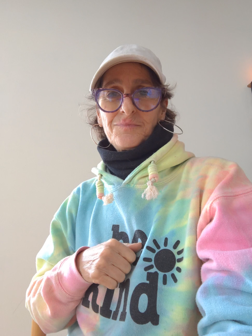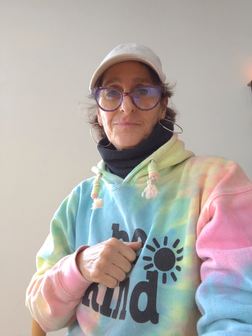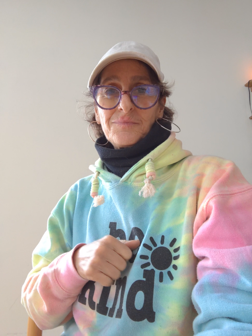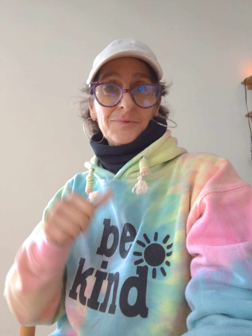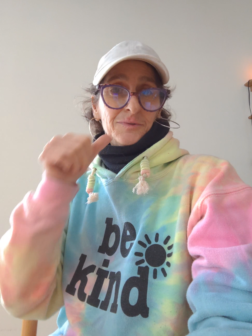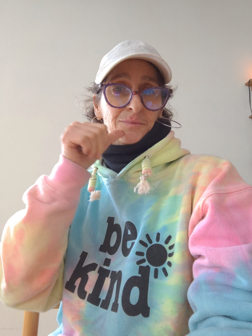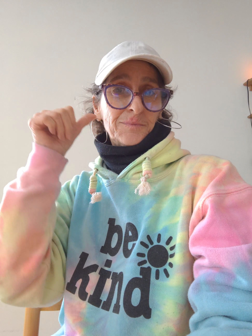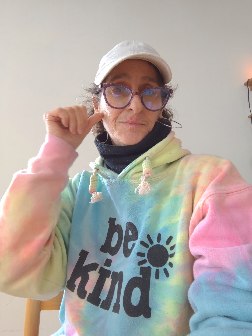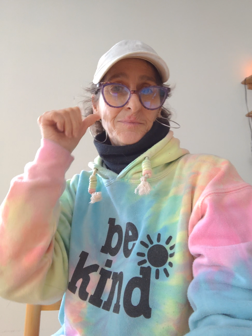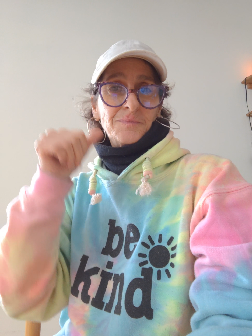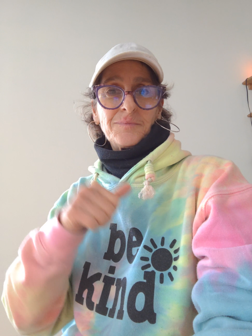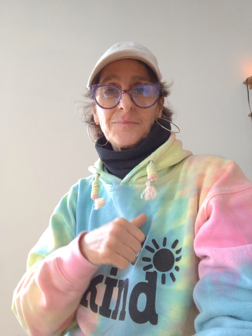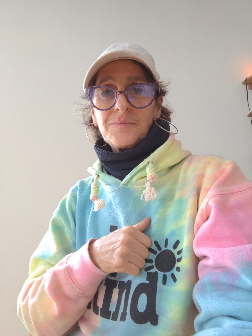yesterday